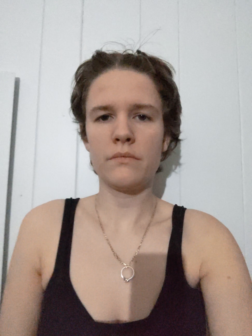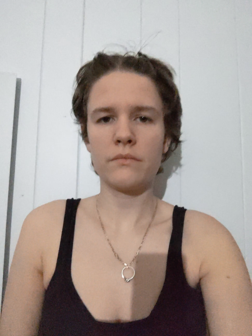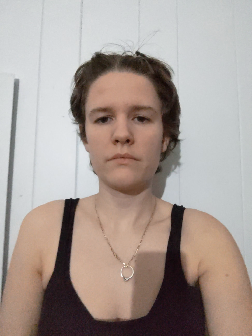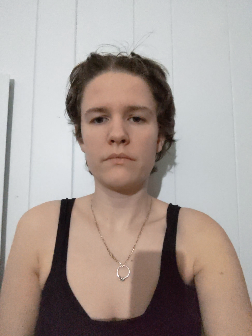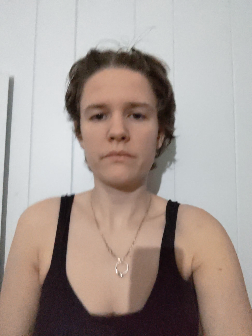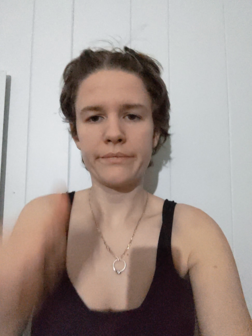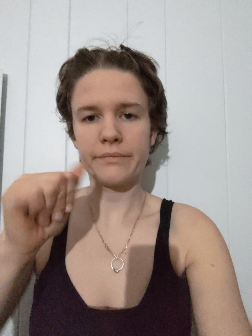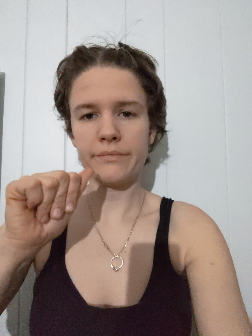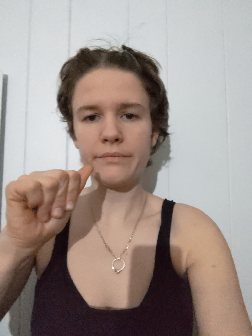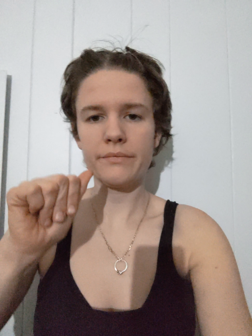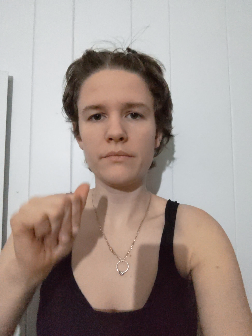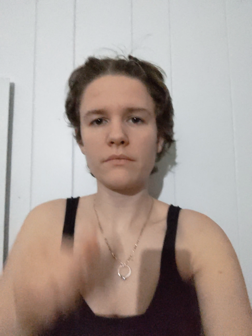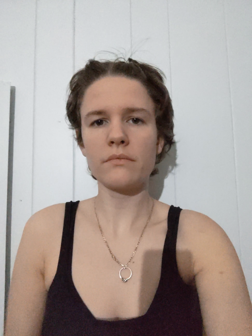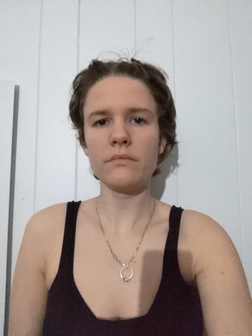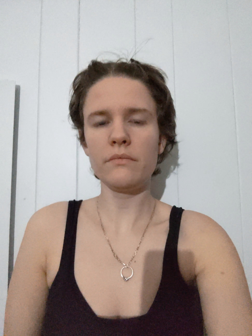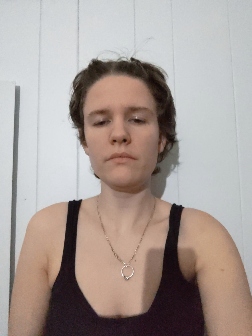aunt